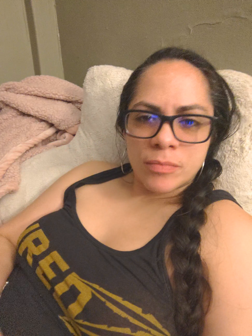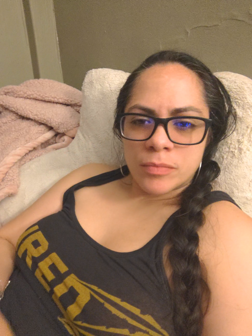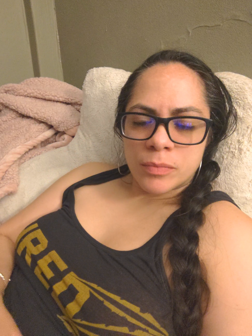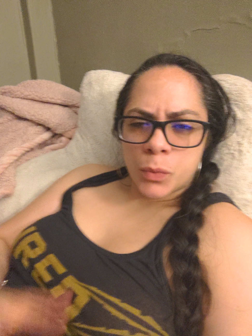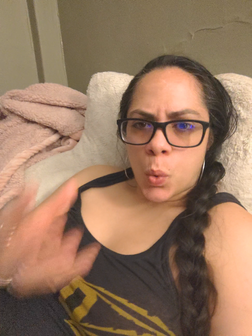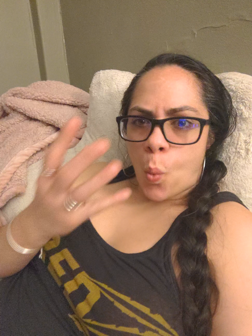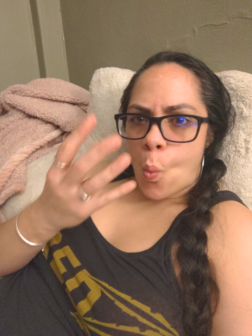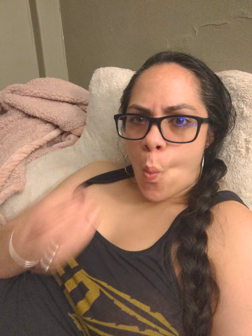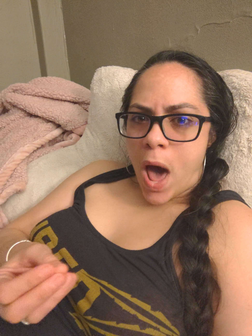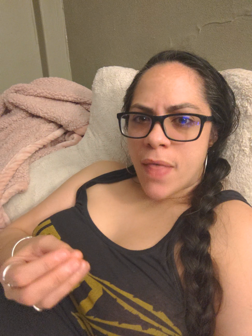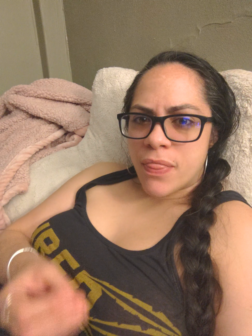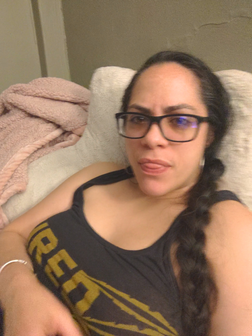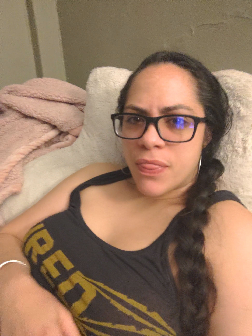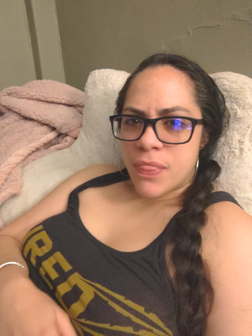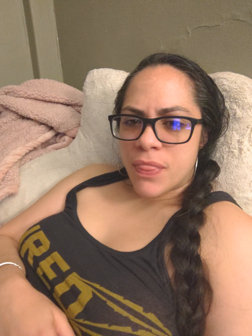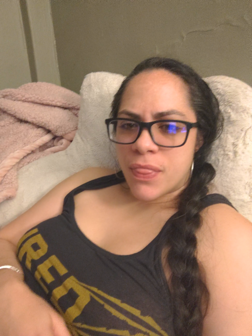wet